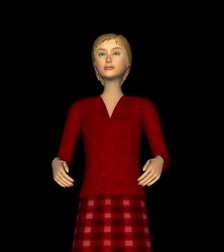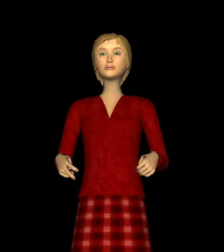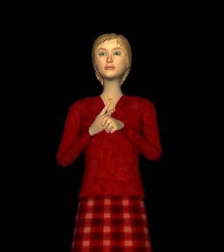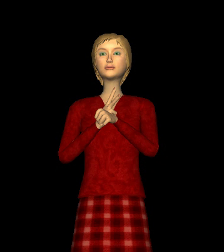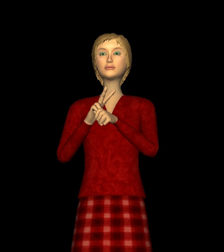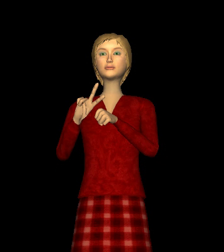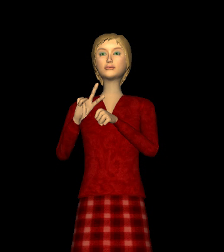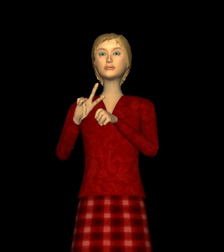خطر